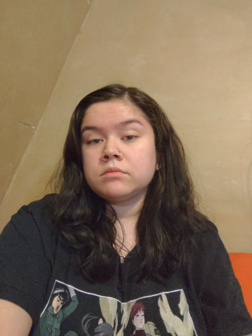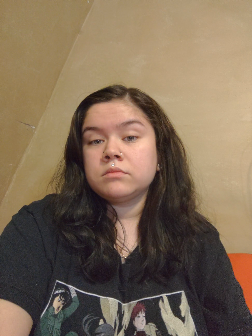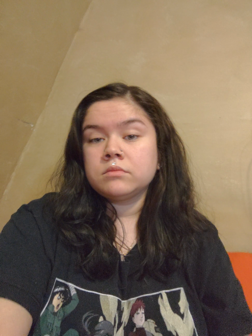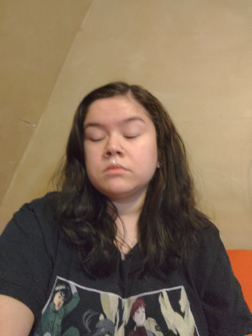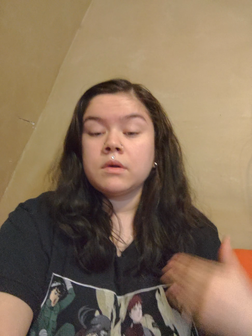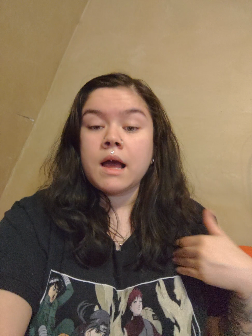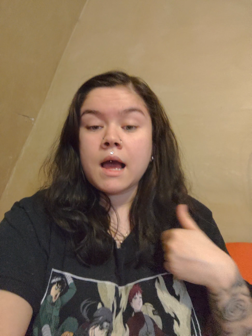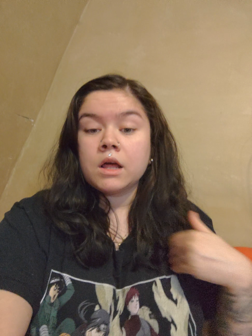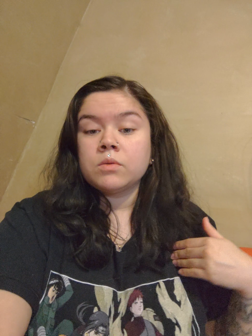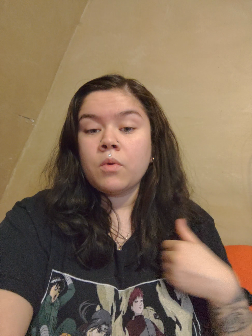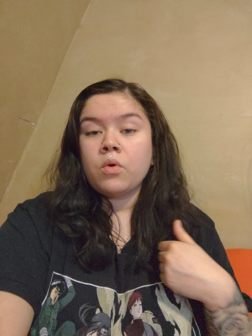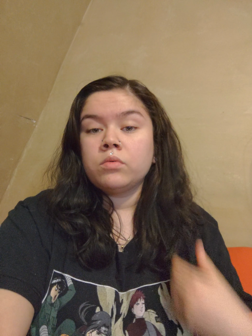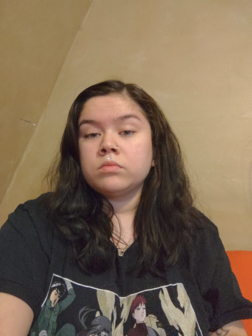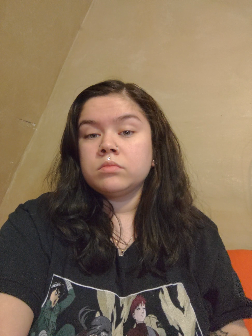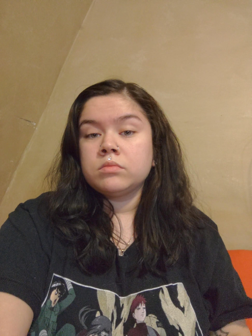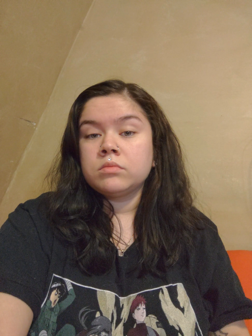animal